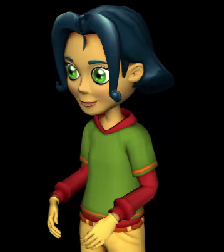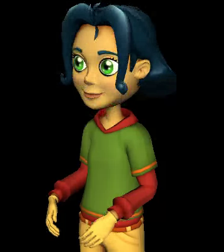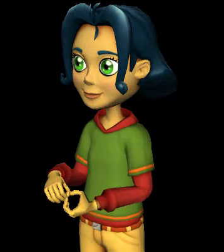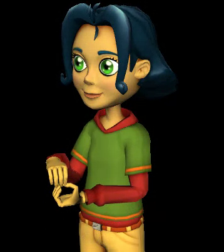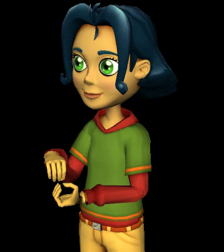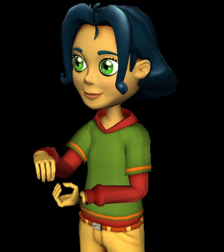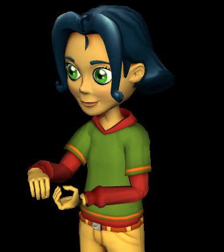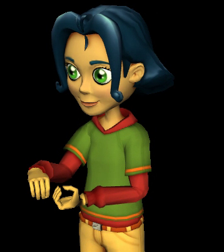مراسل